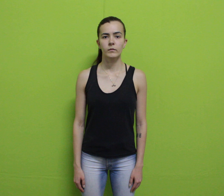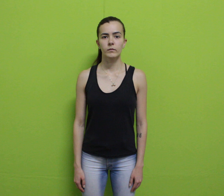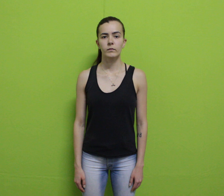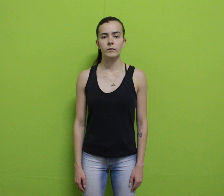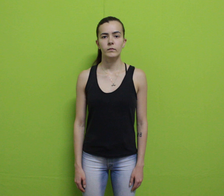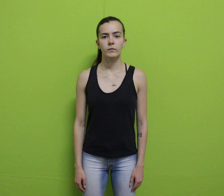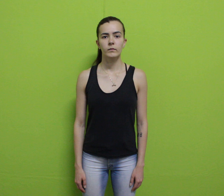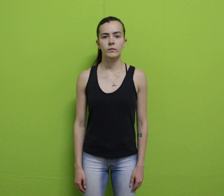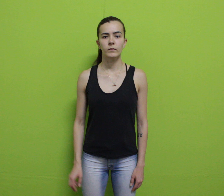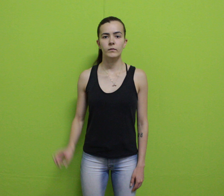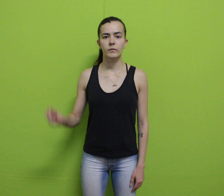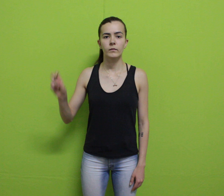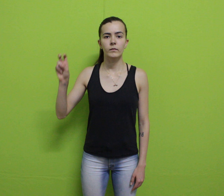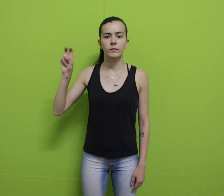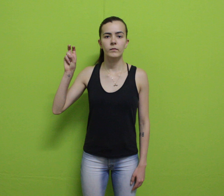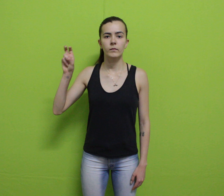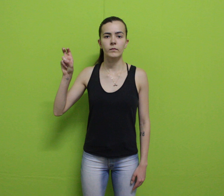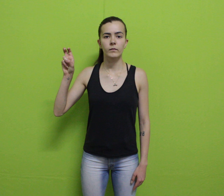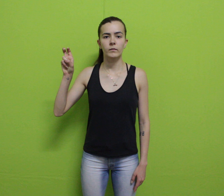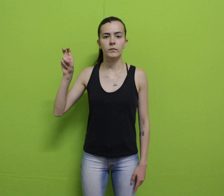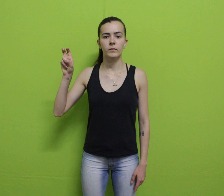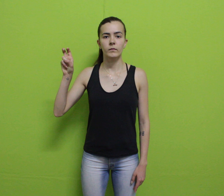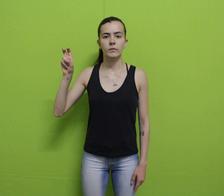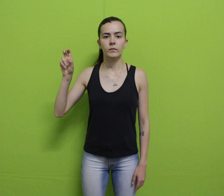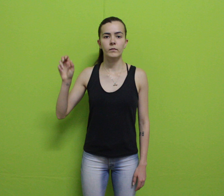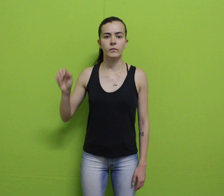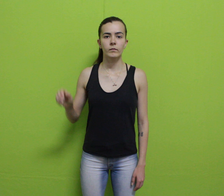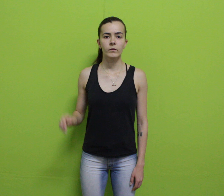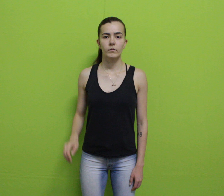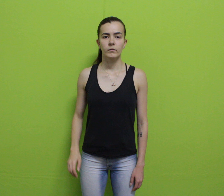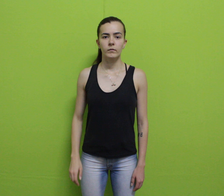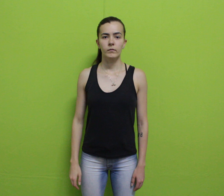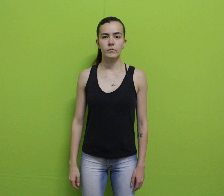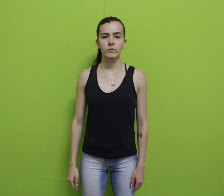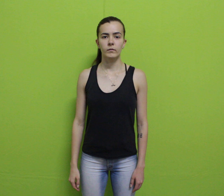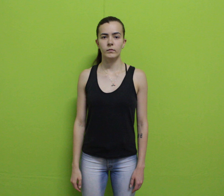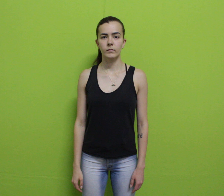cinco